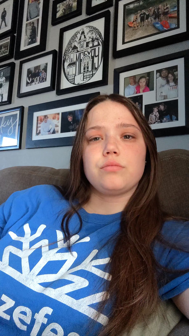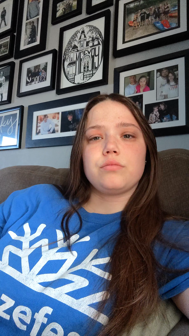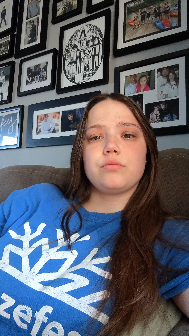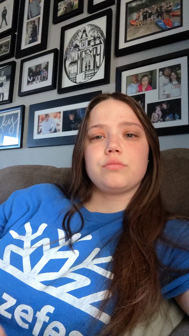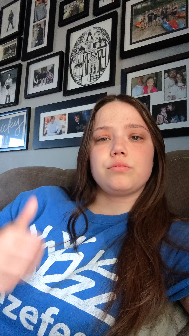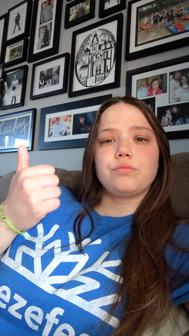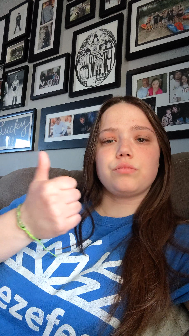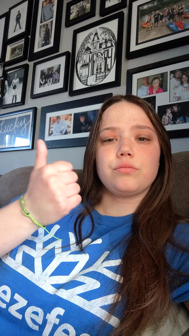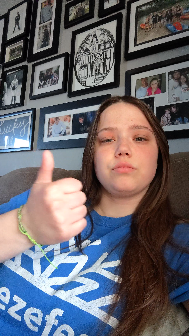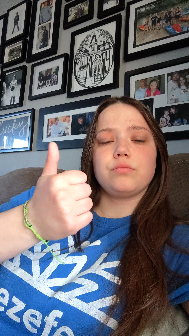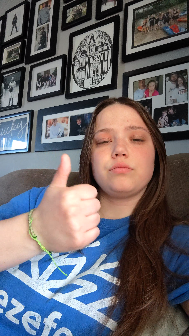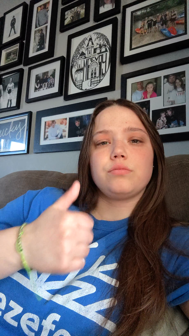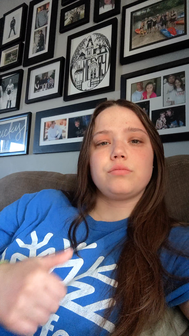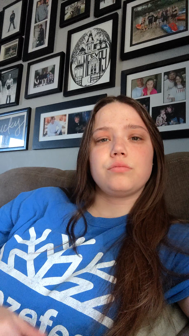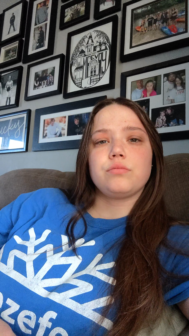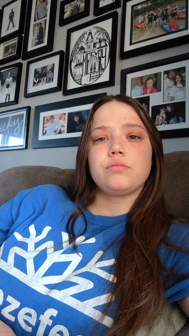chase